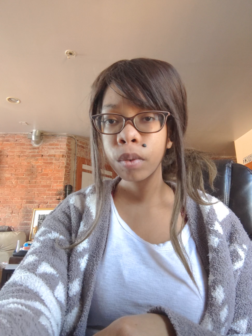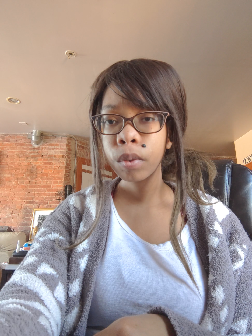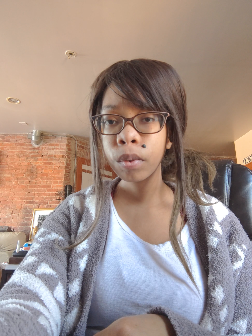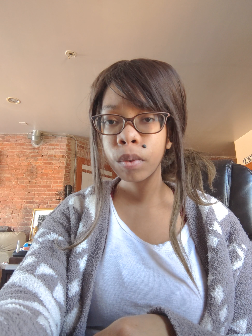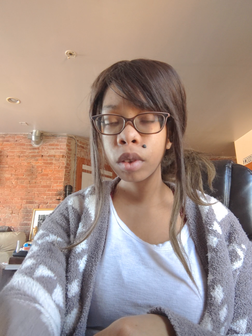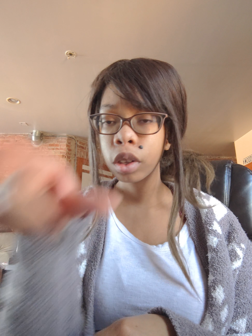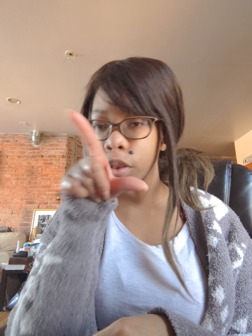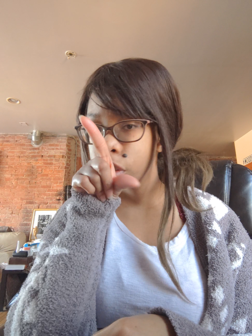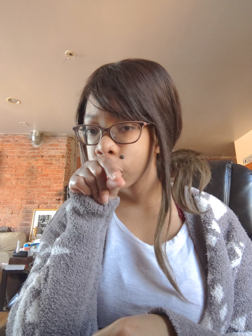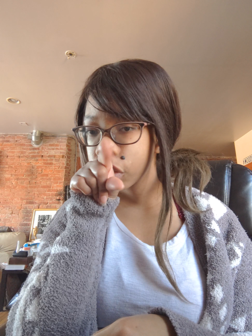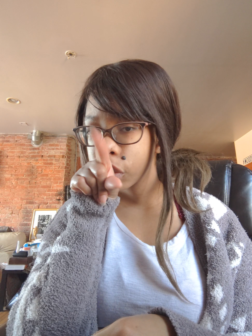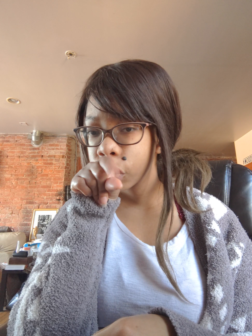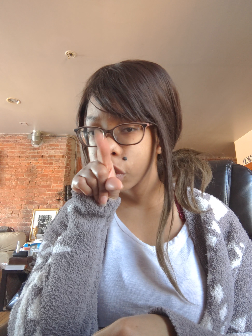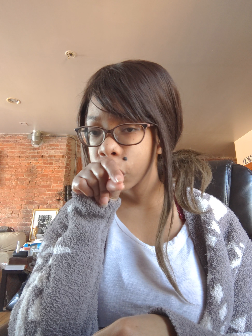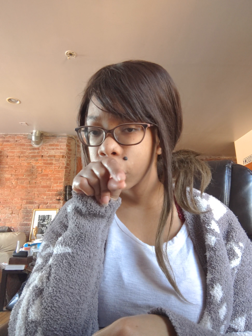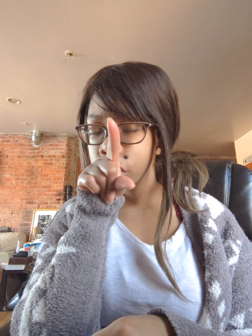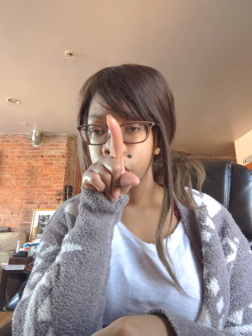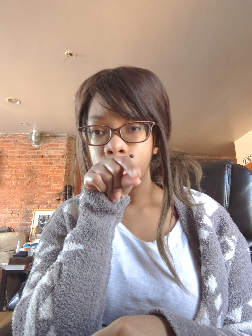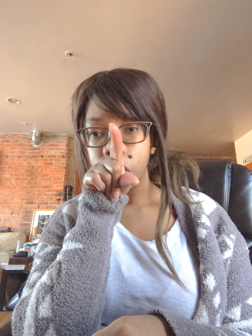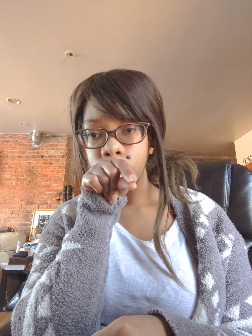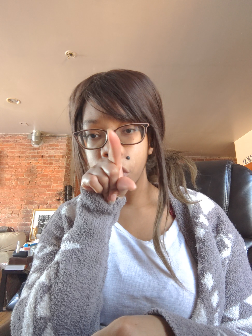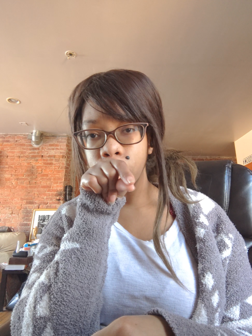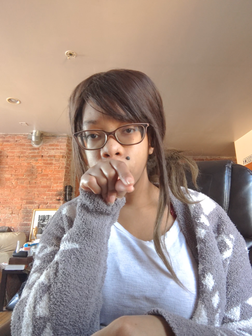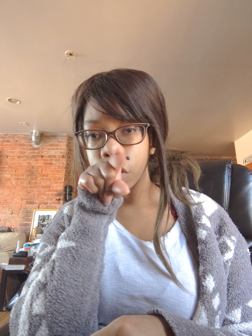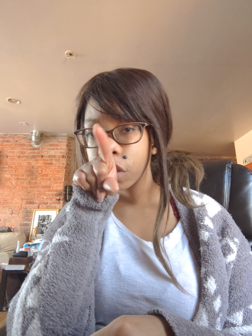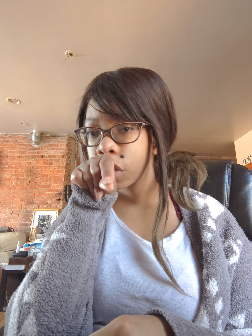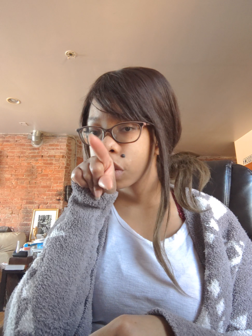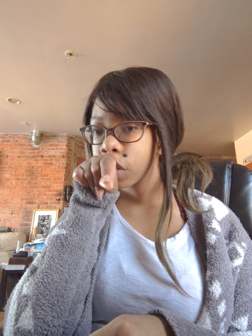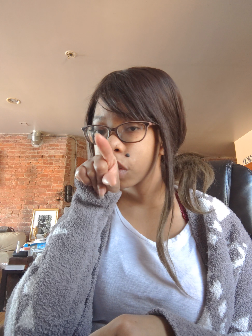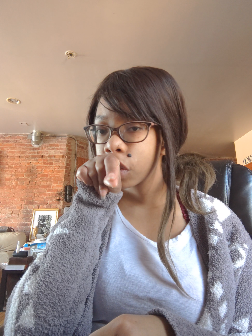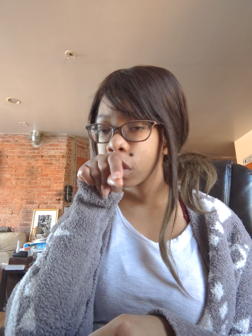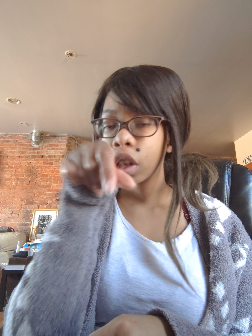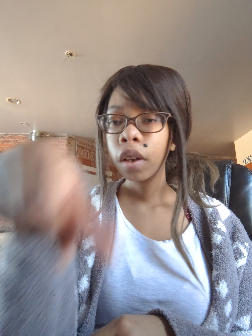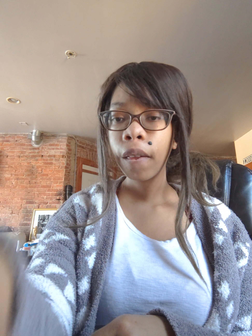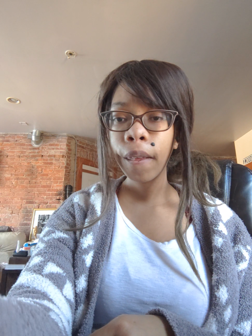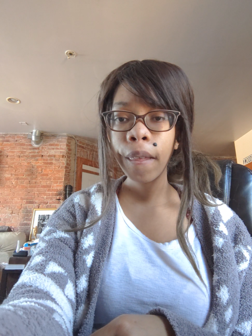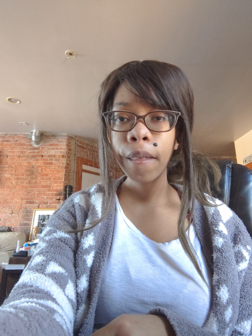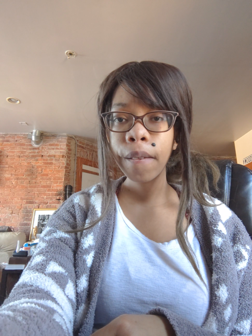bird